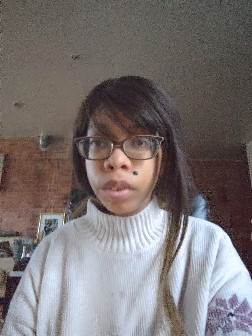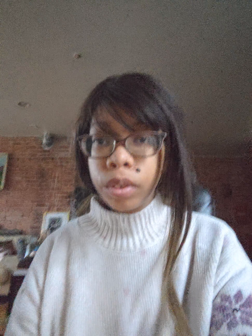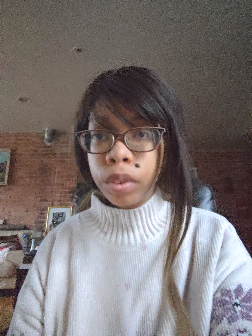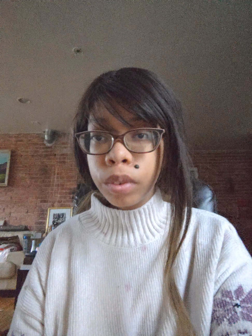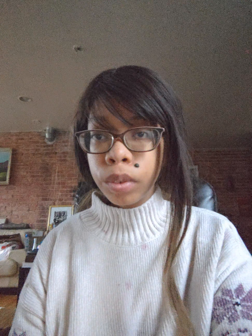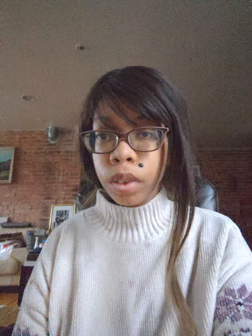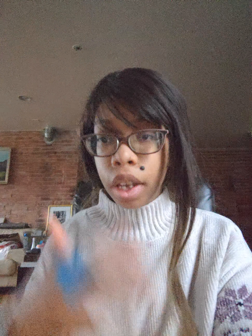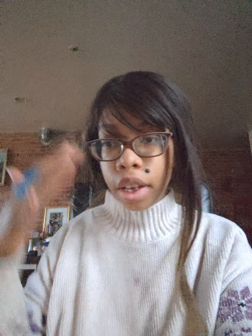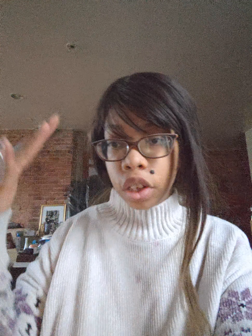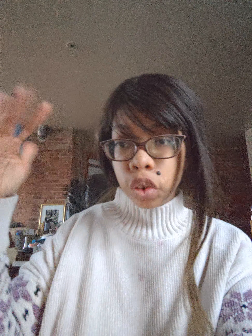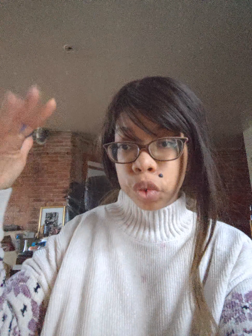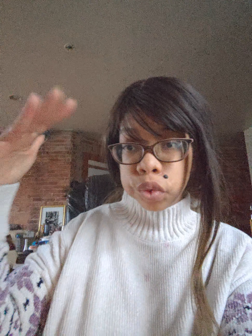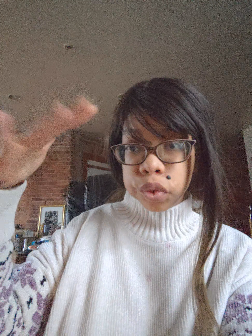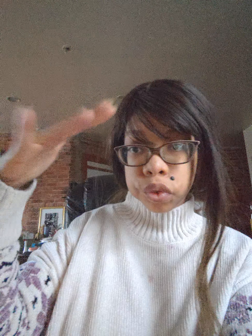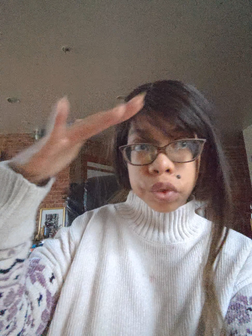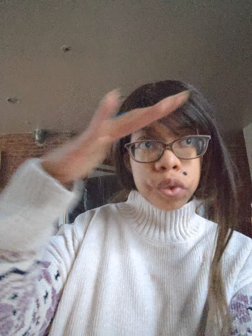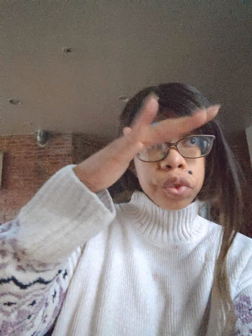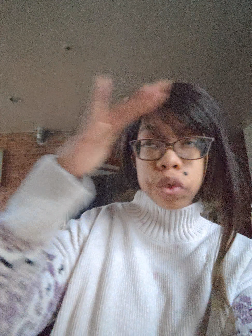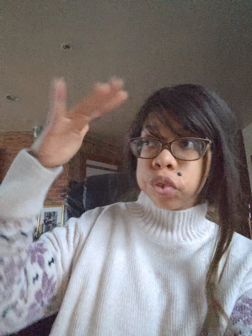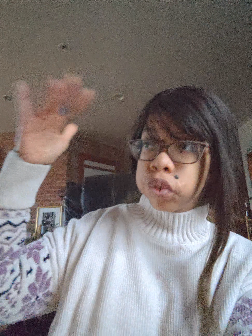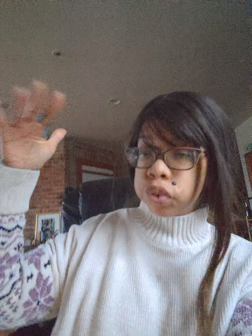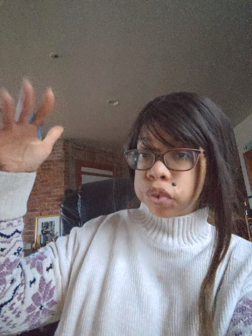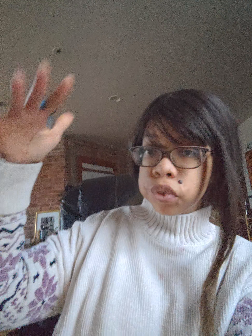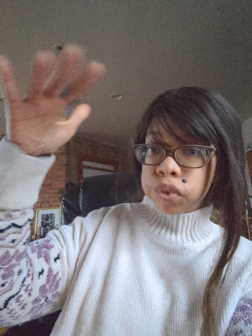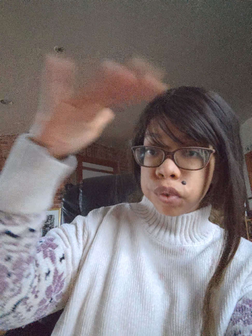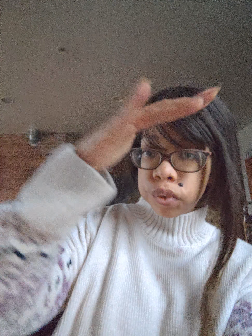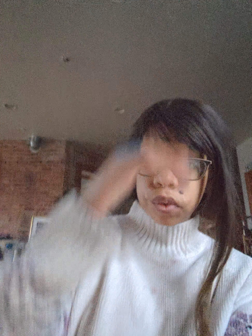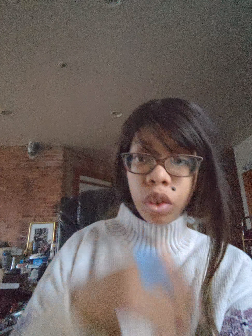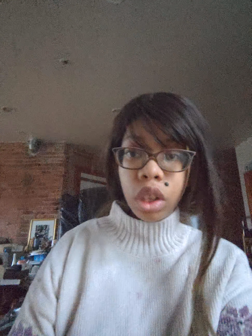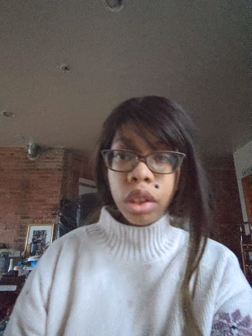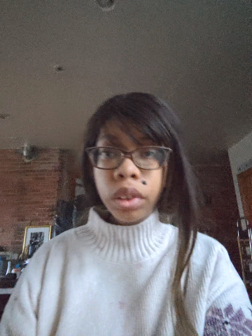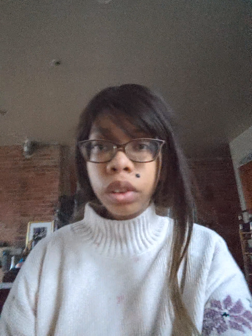helicopter